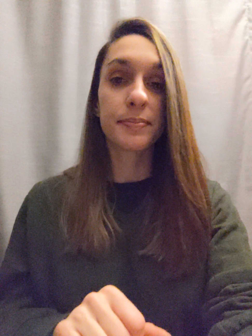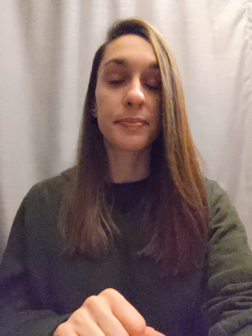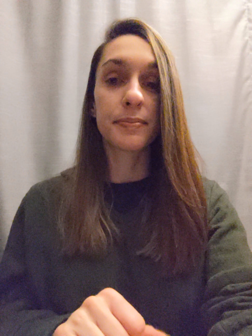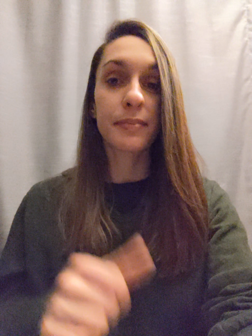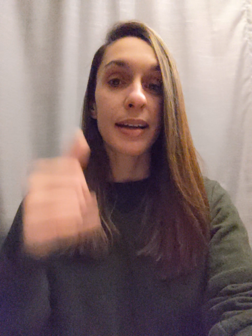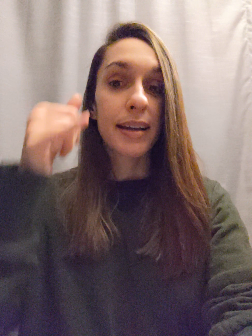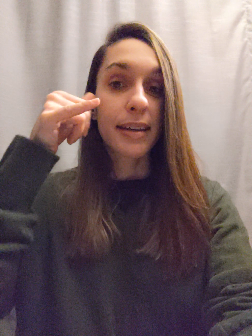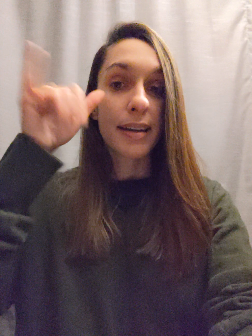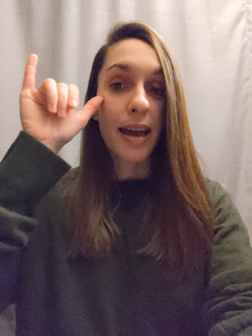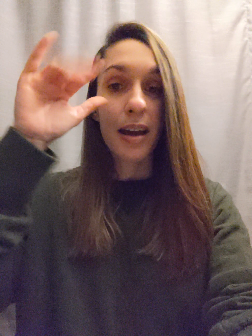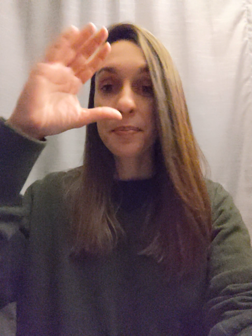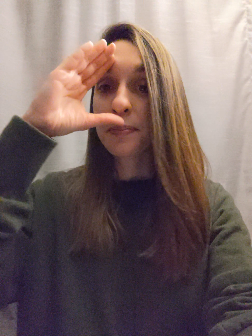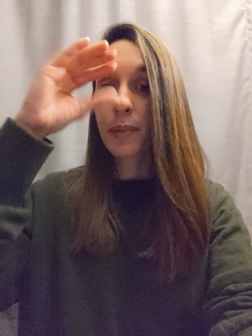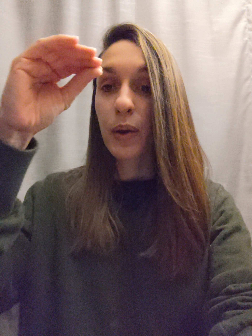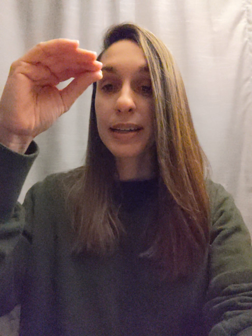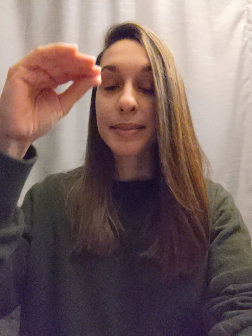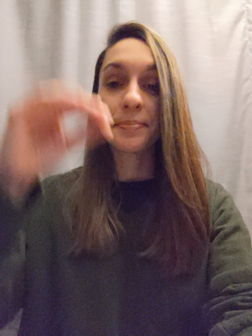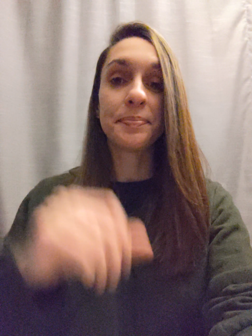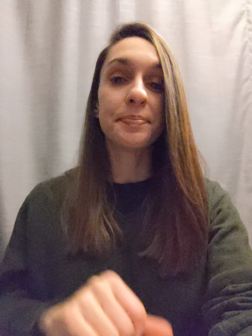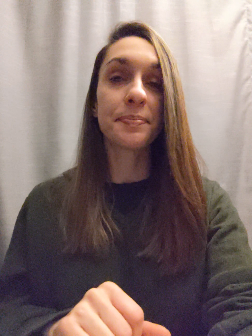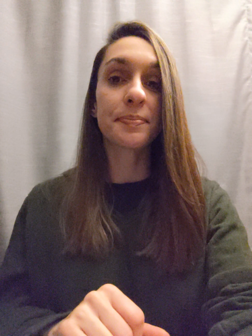cowboy